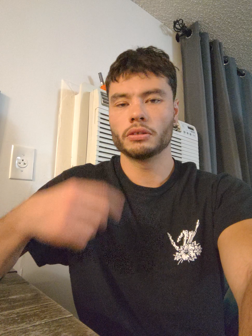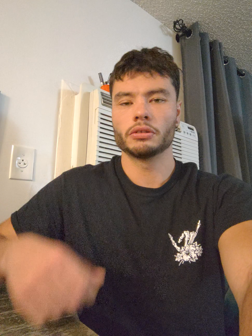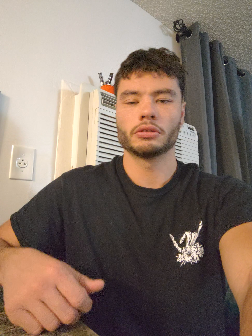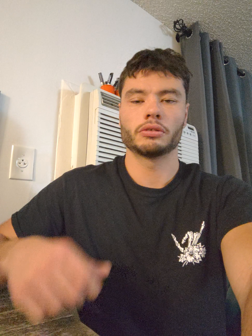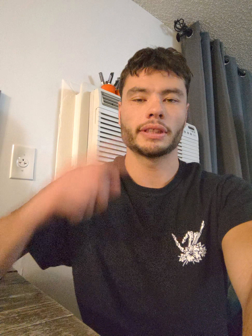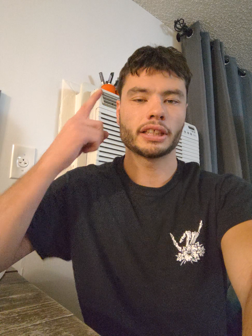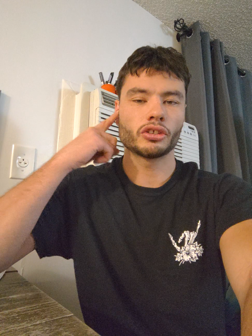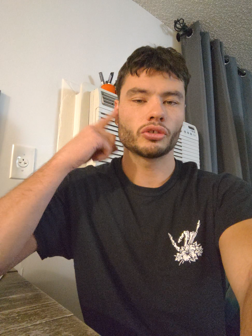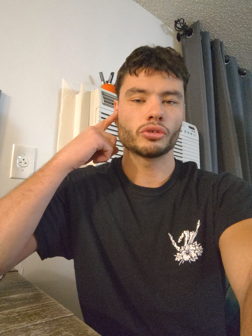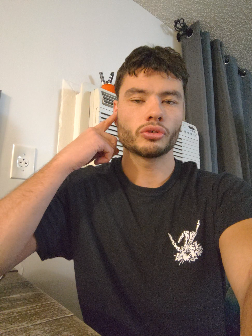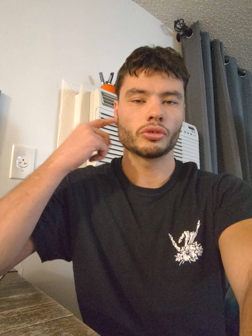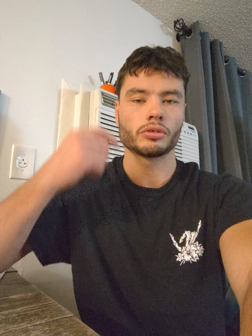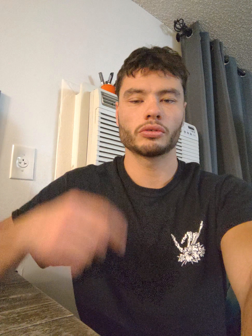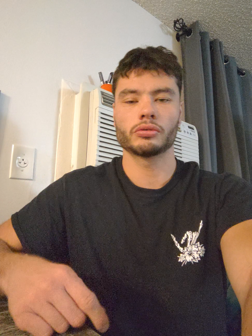ear